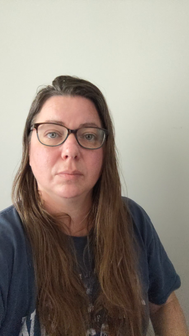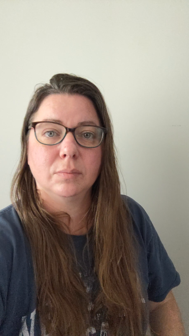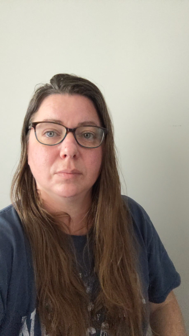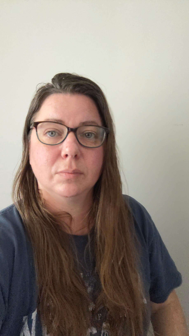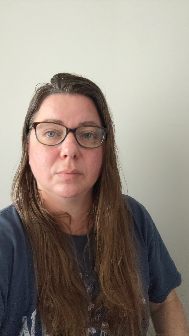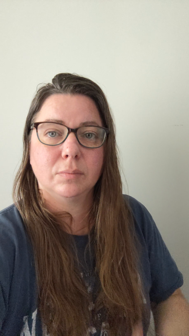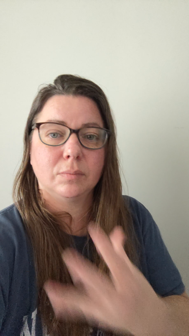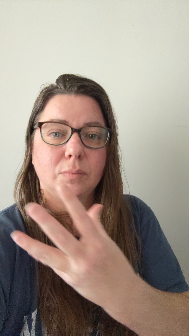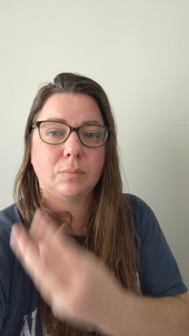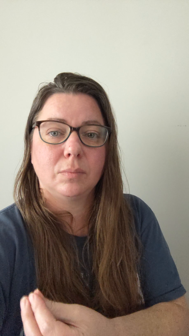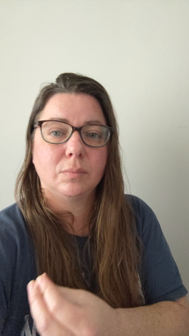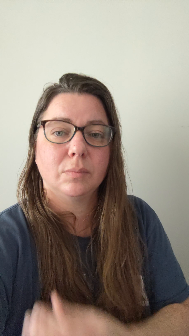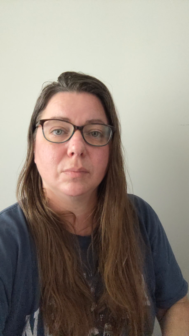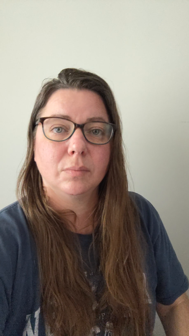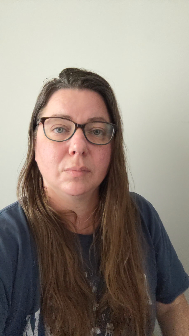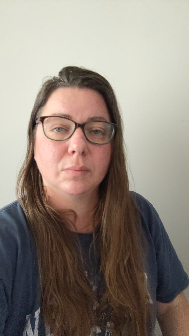poor